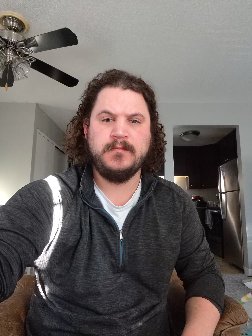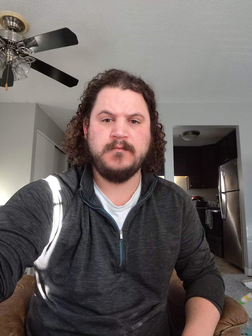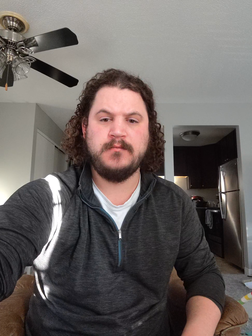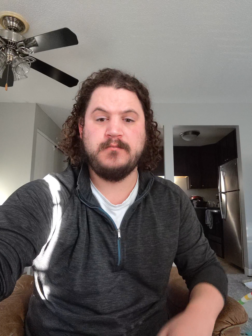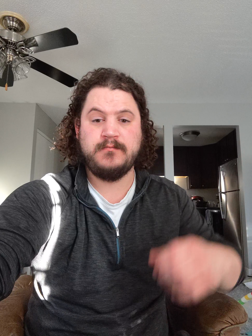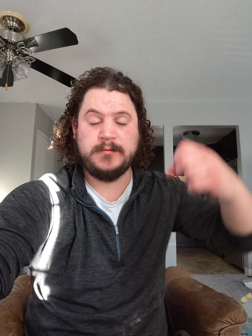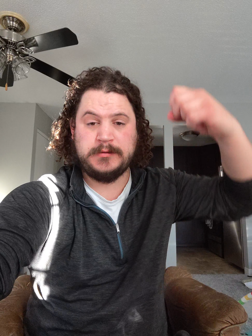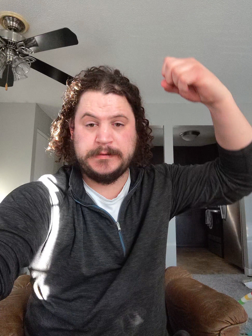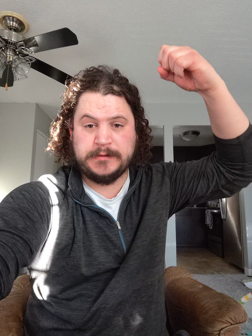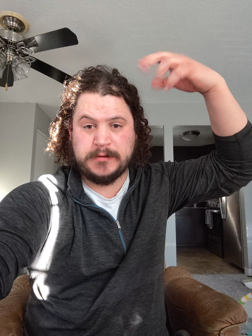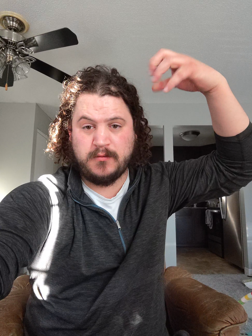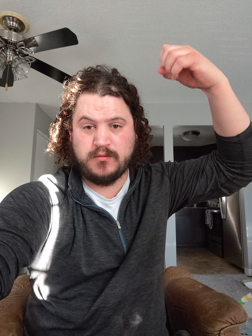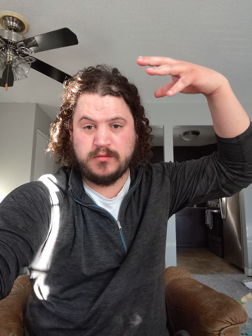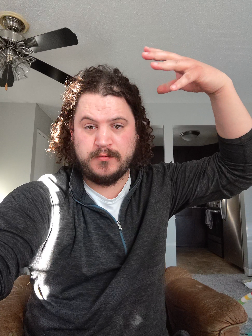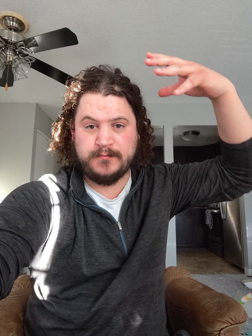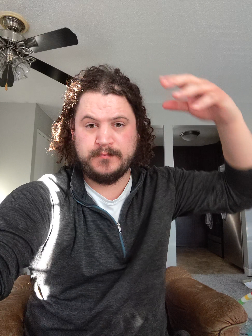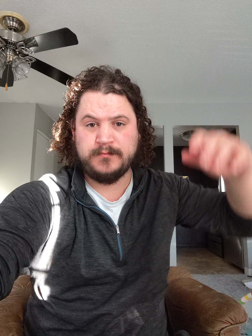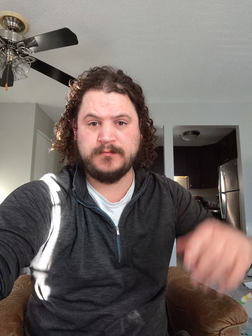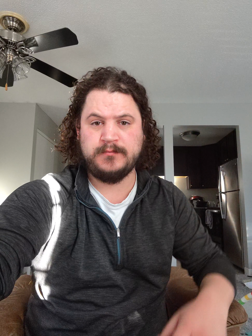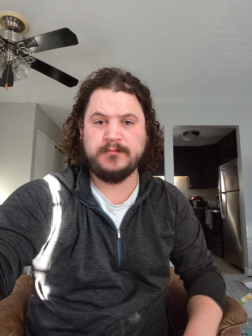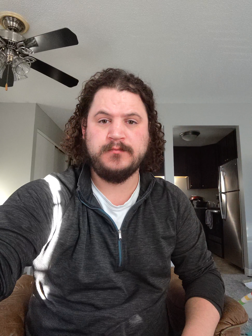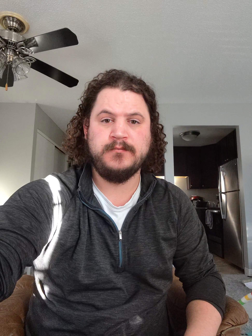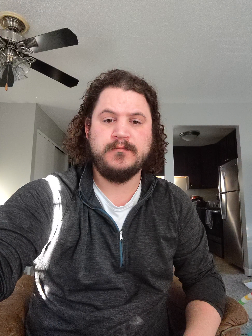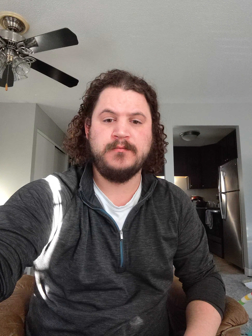shower